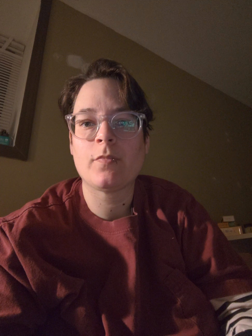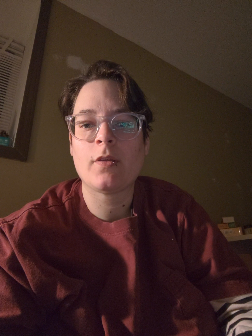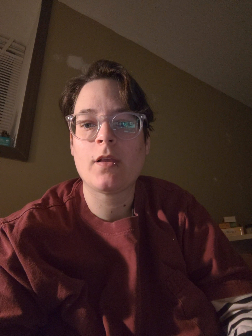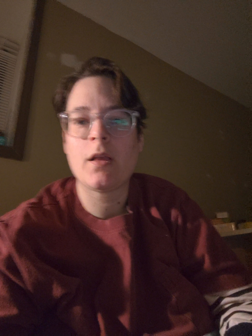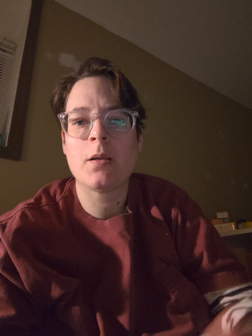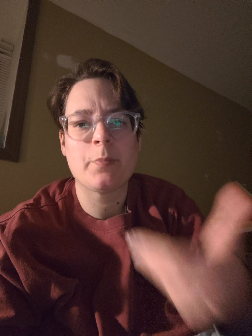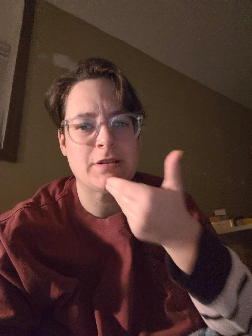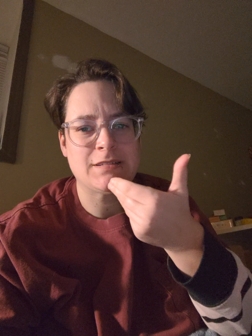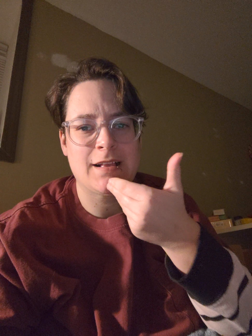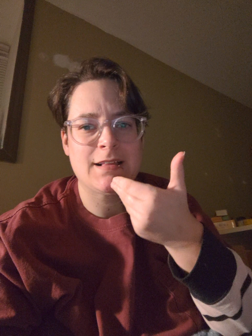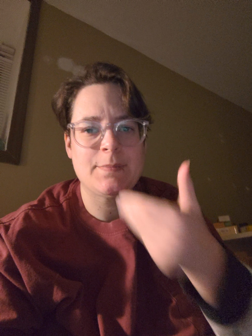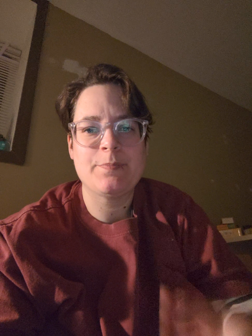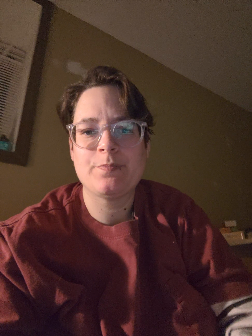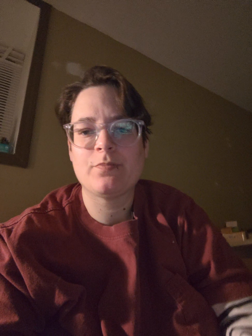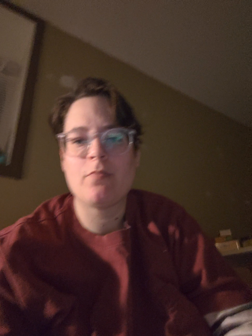pizza